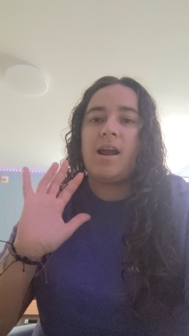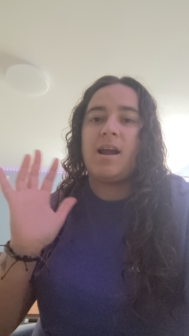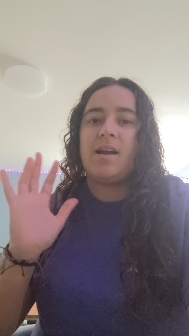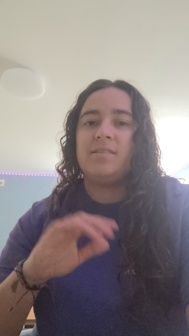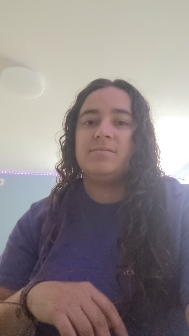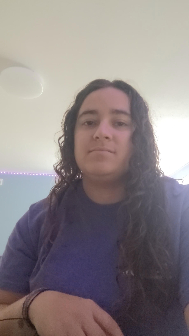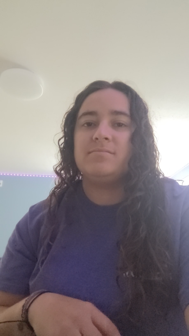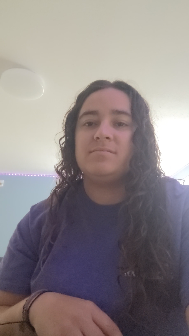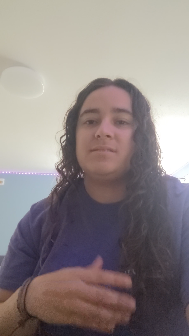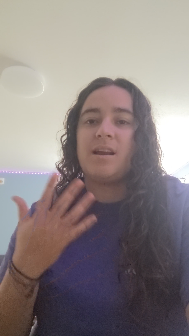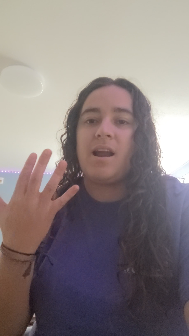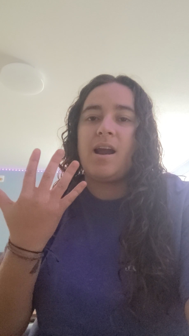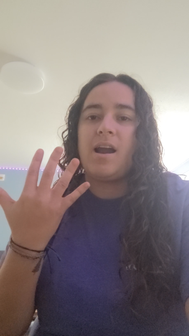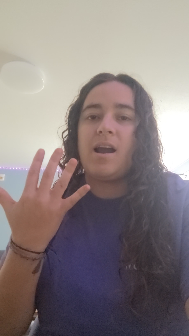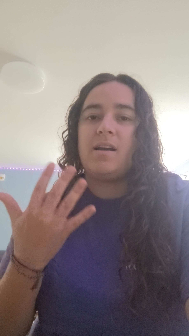hand